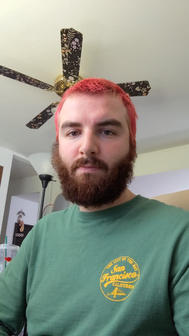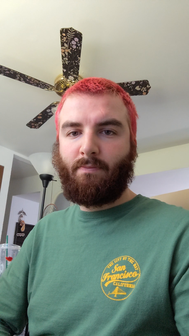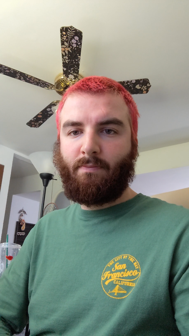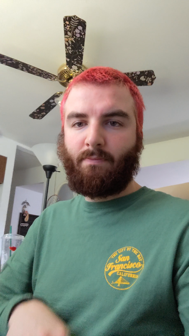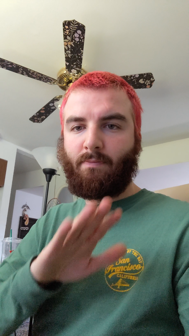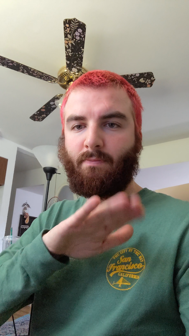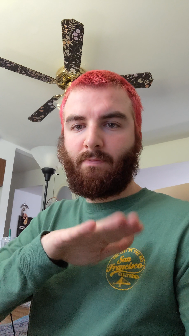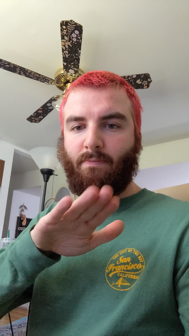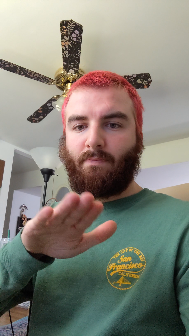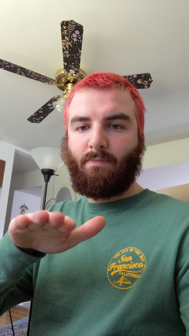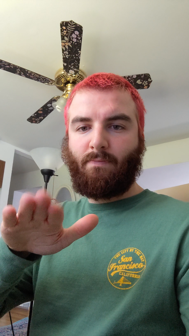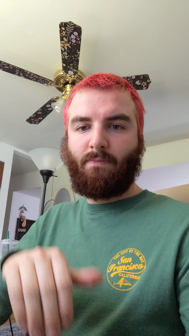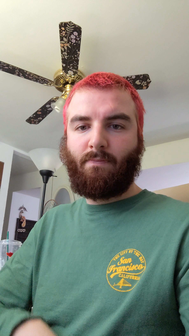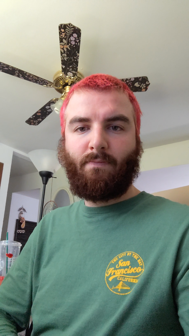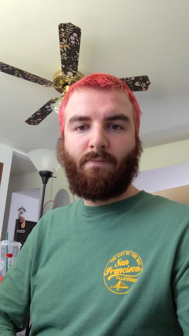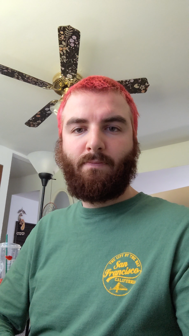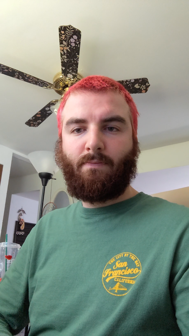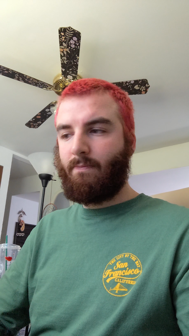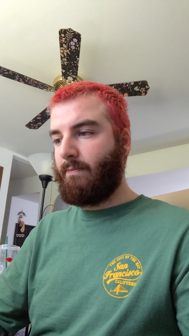children